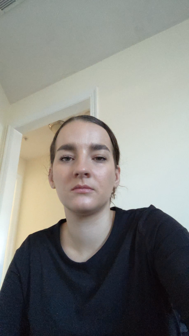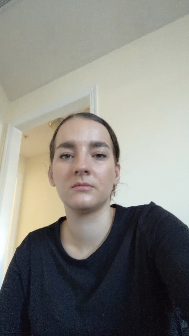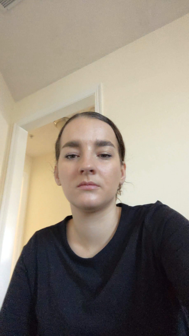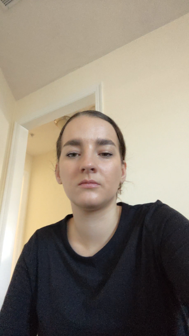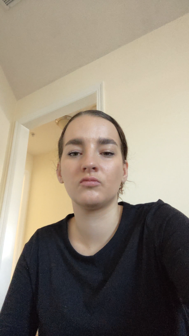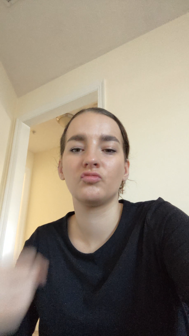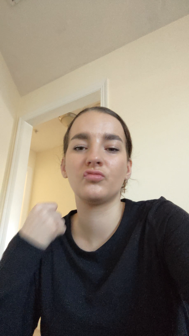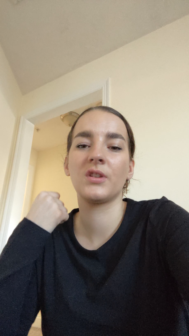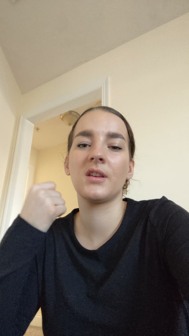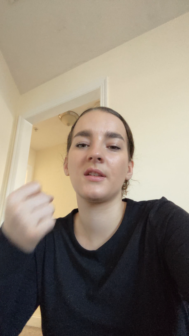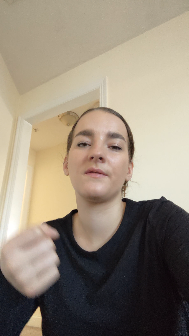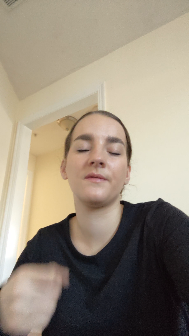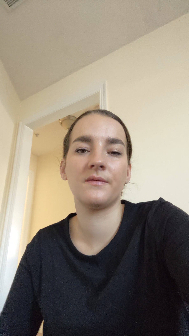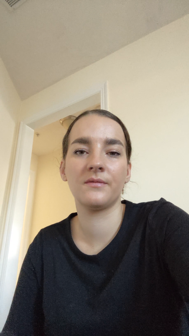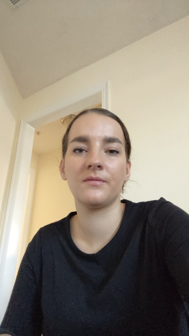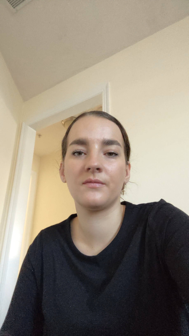drive